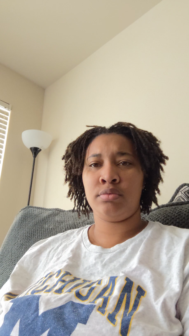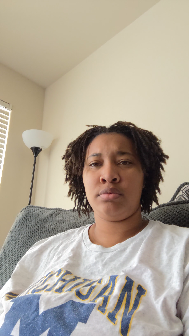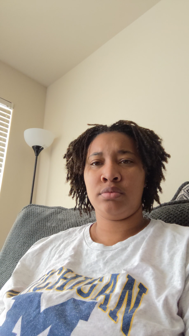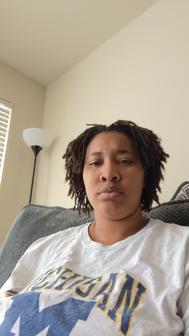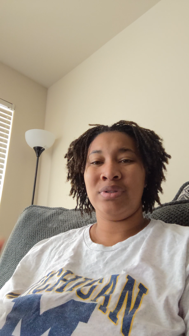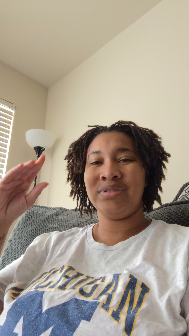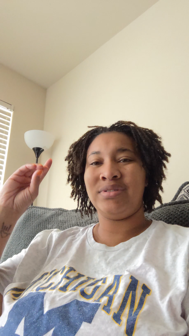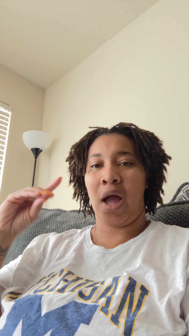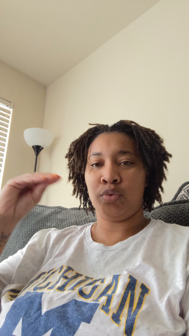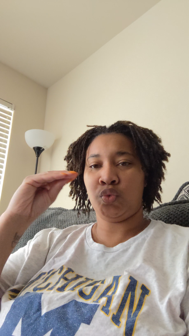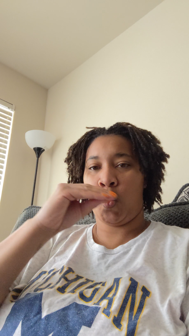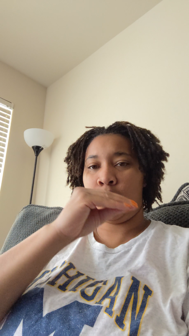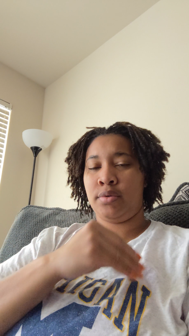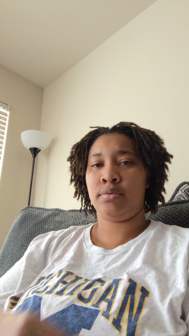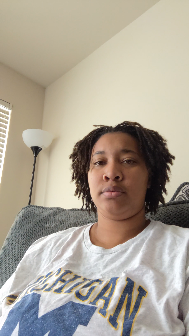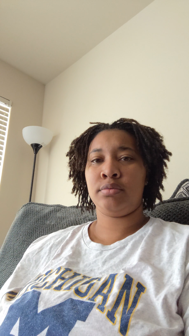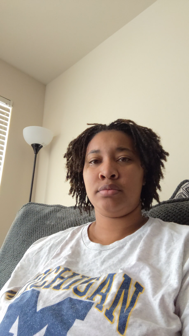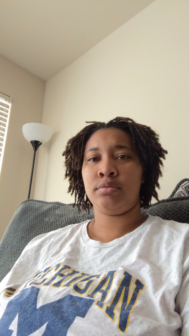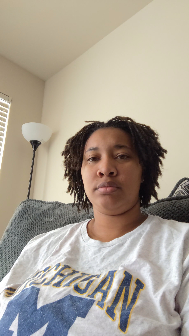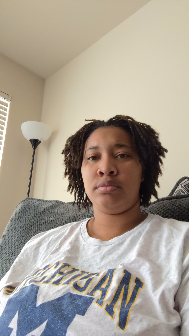dinosaur